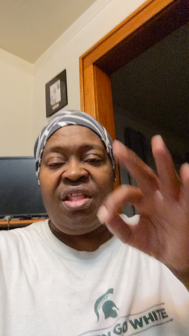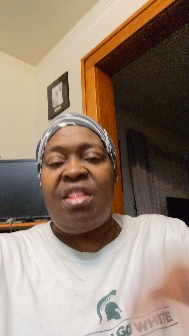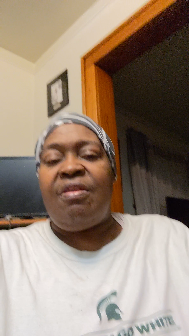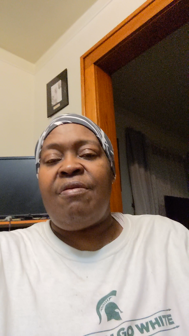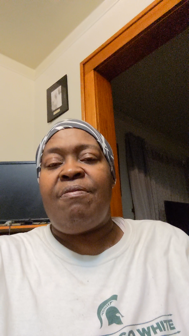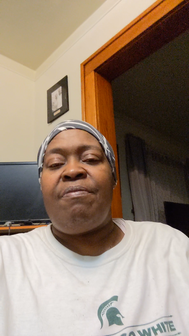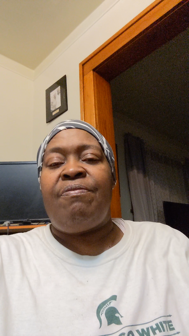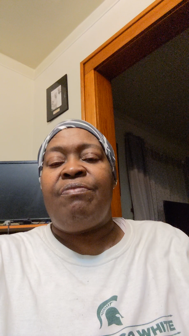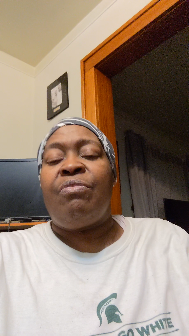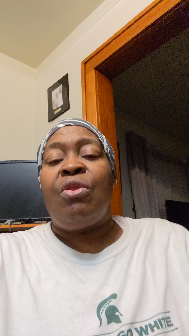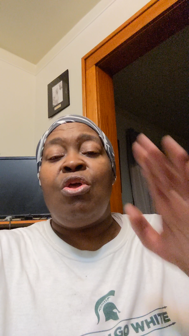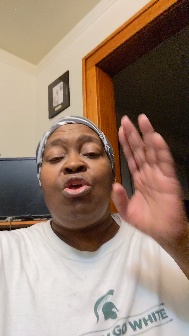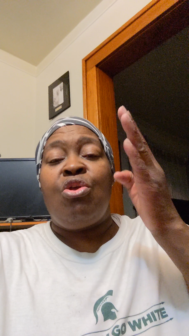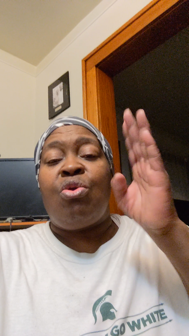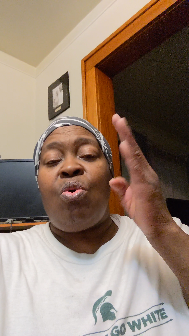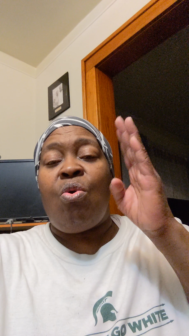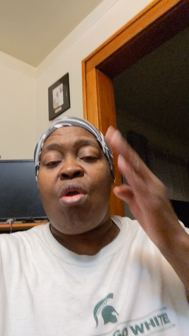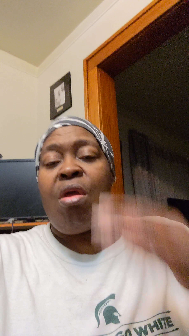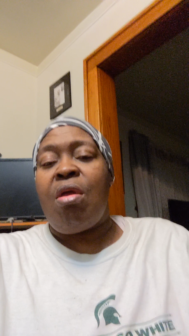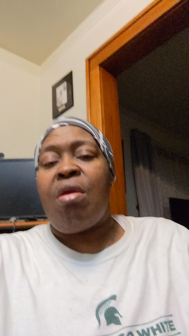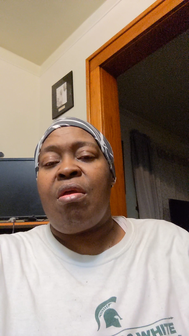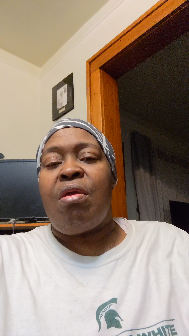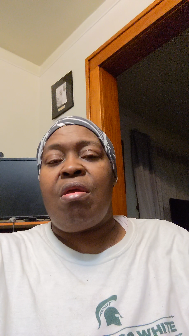door